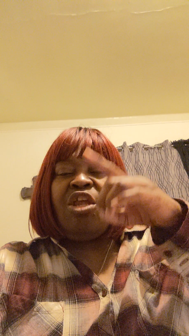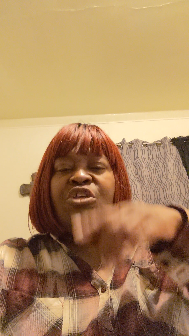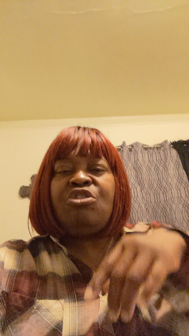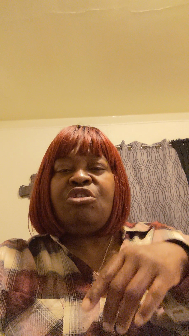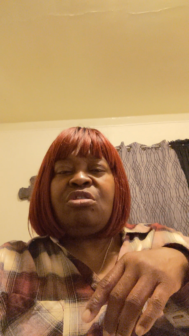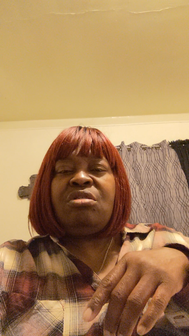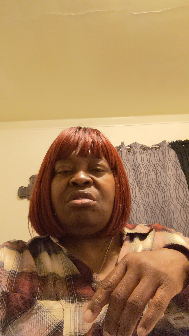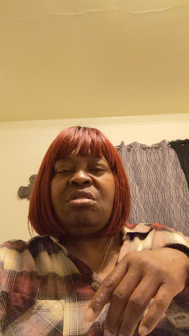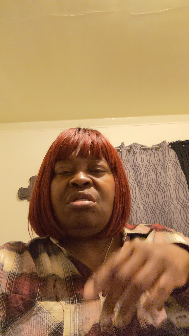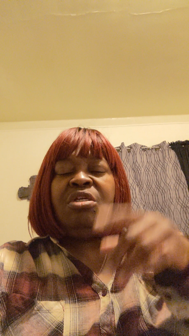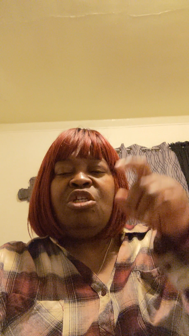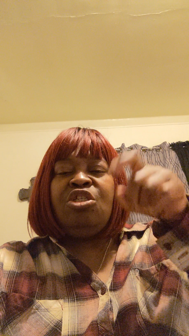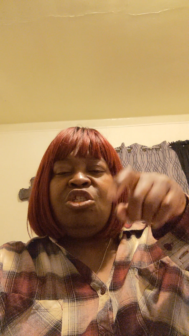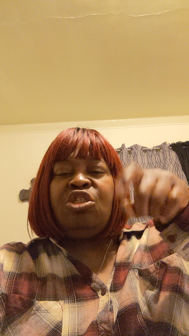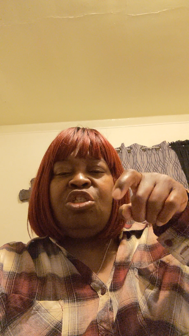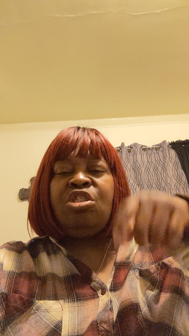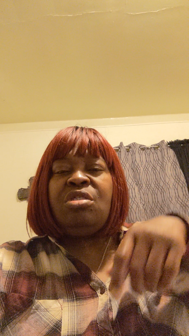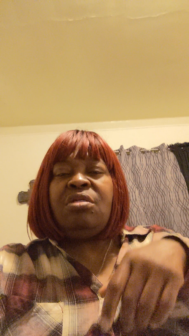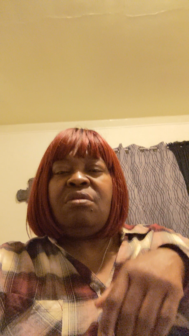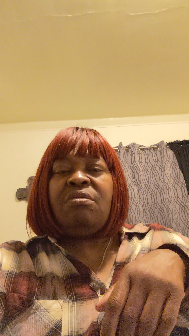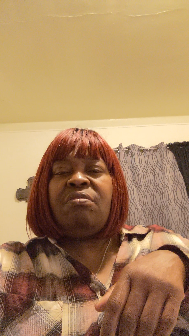should